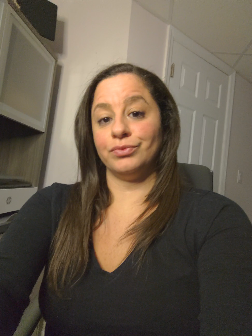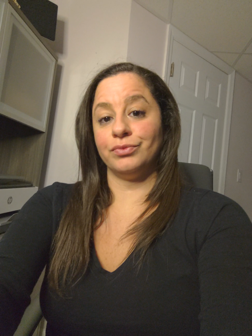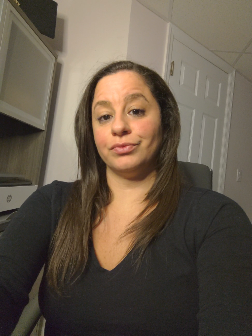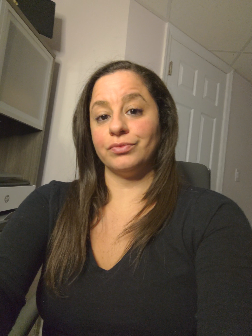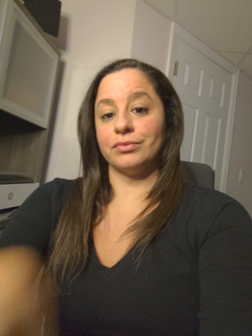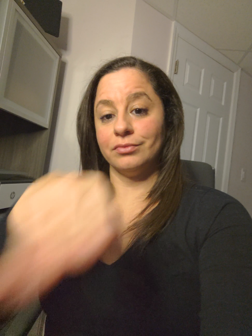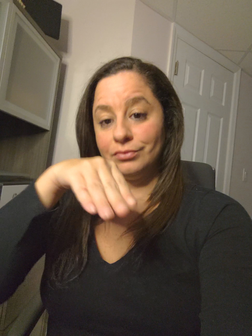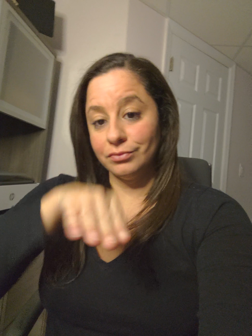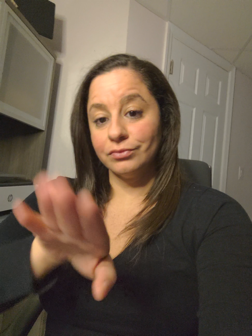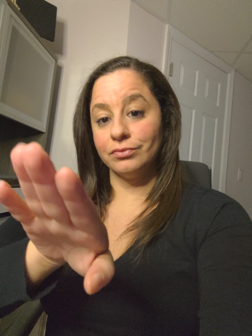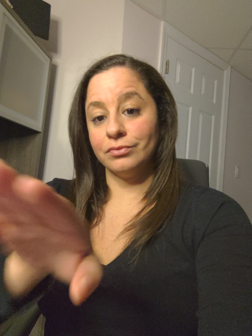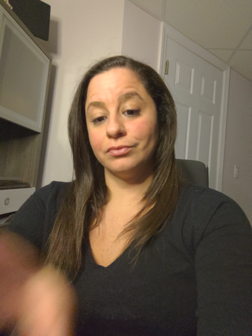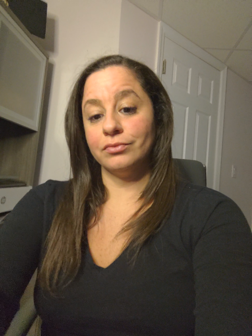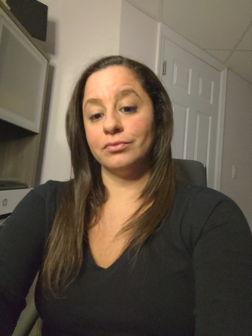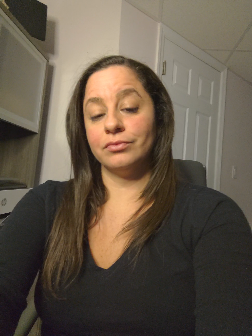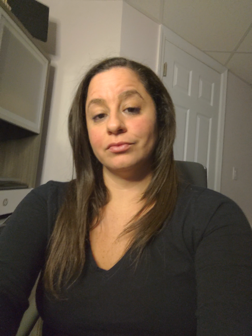into